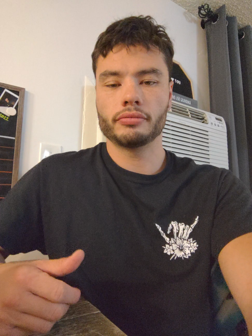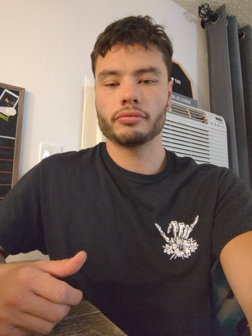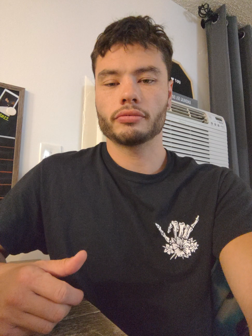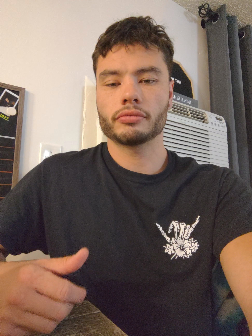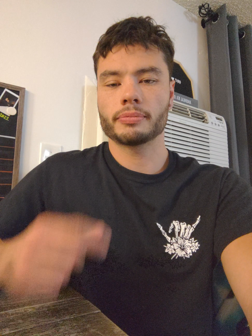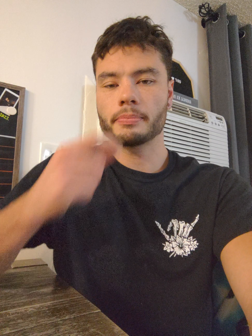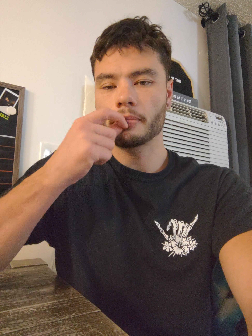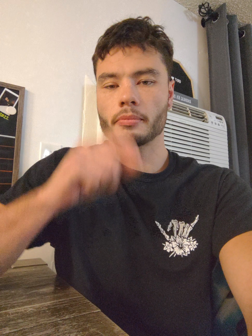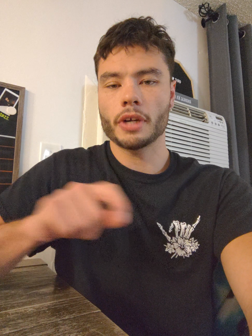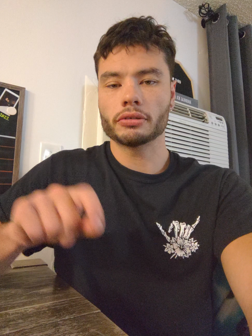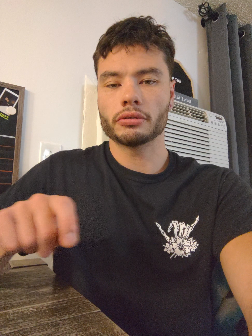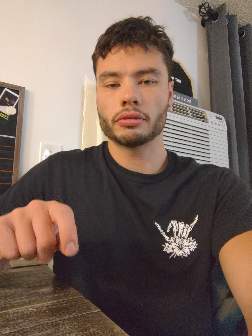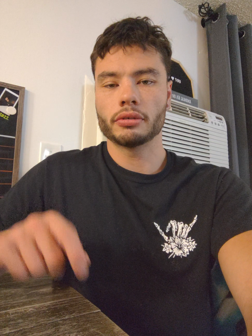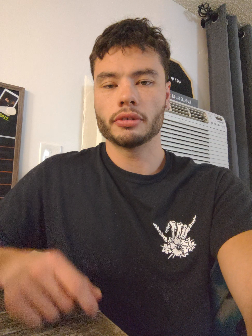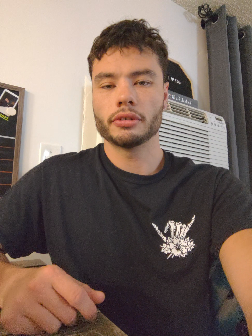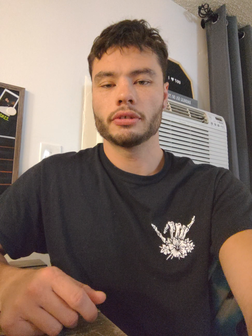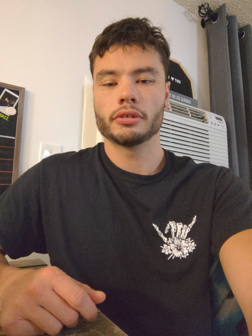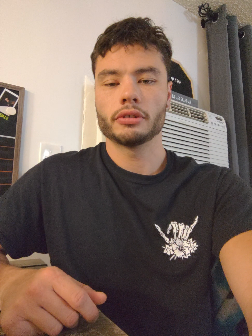pencil